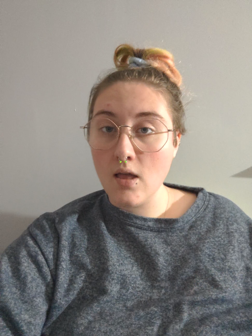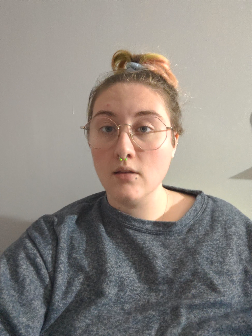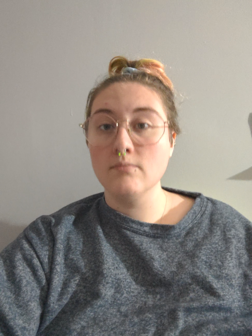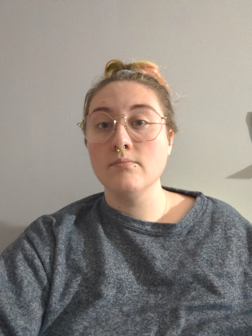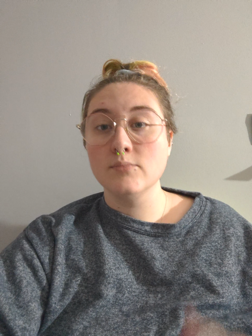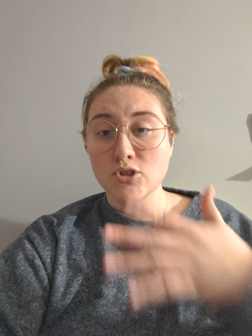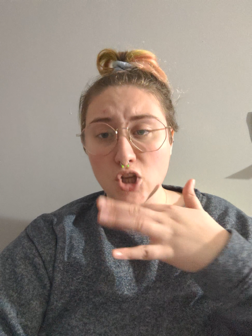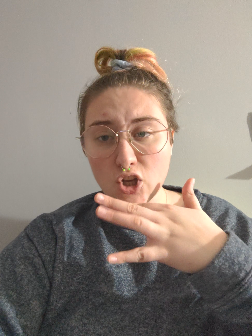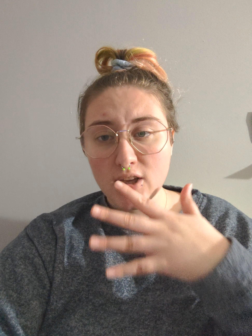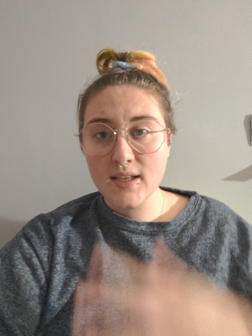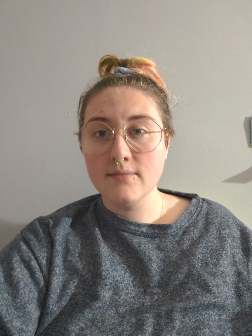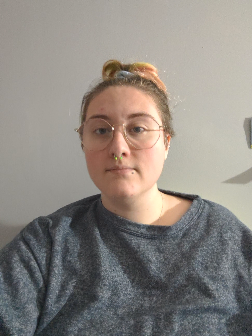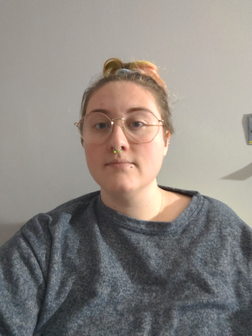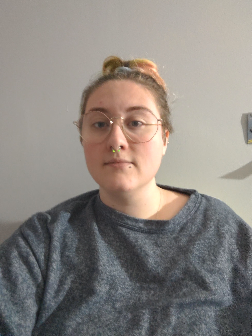dirty